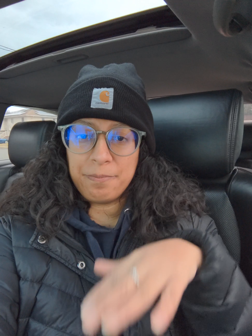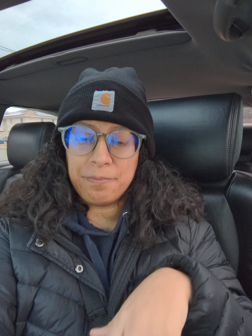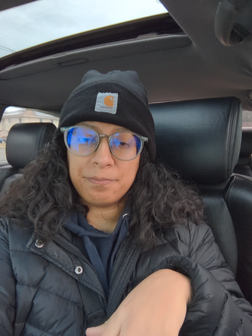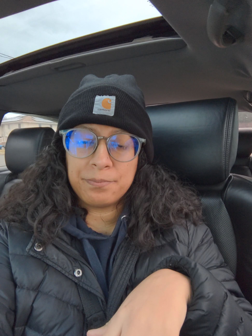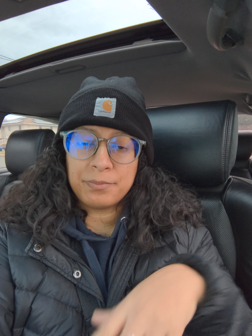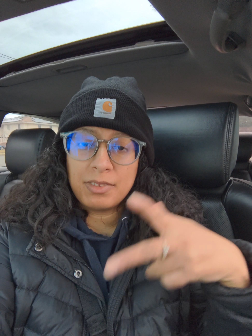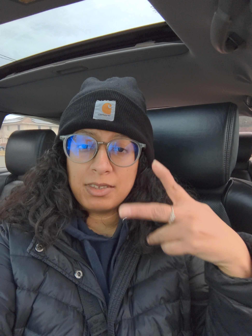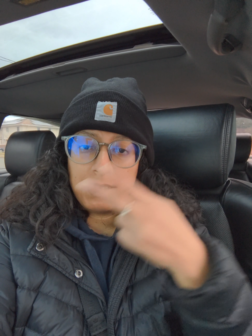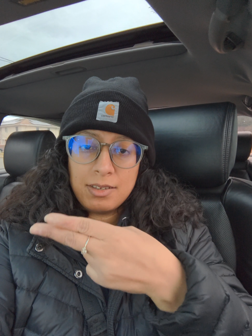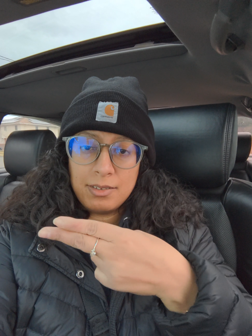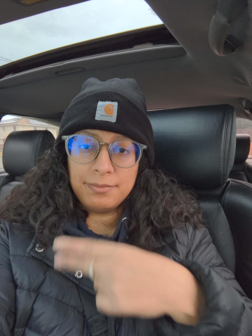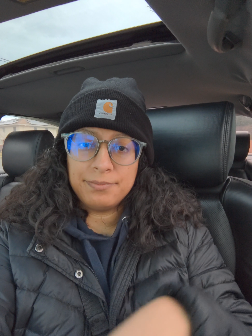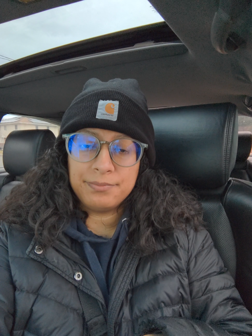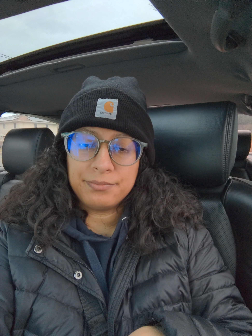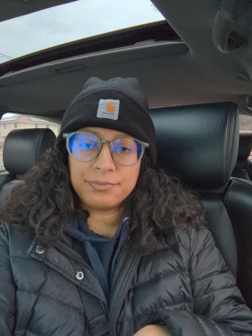cut